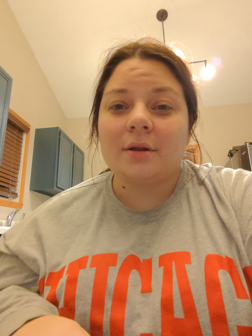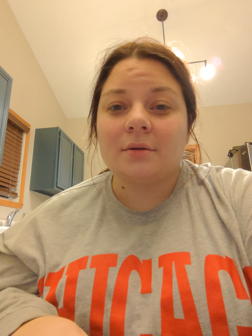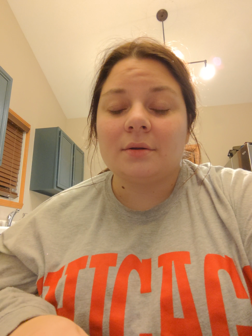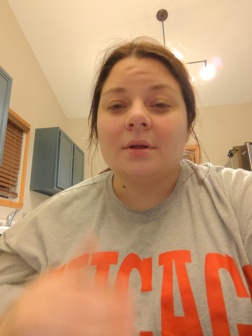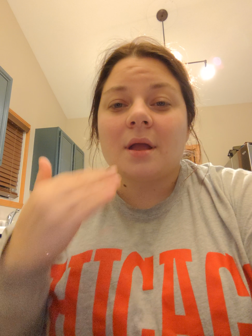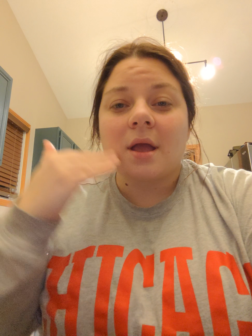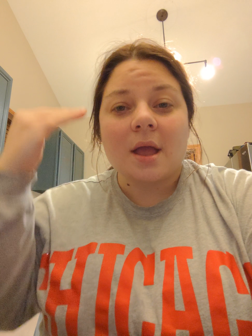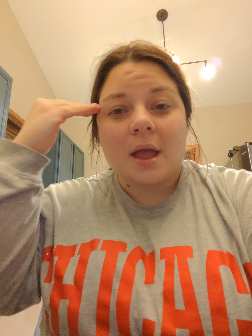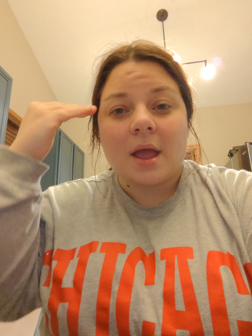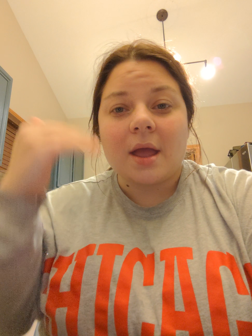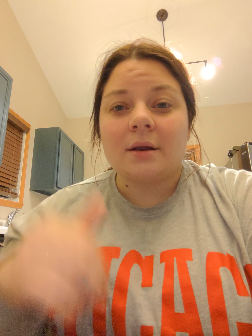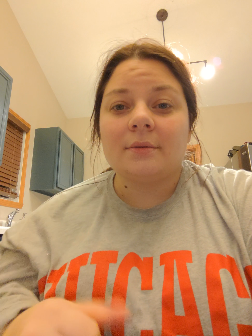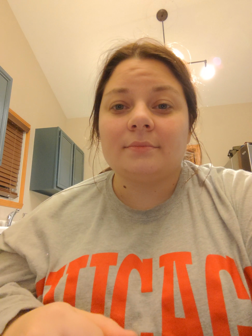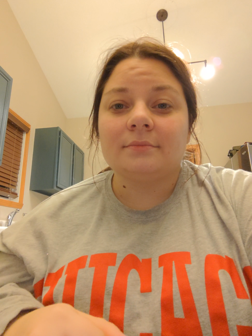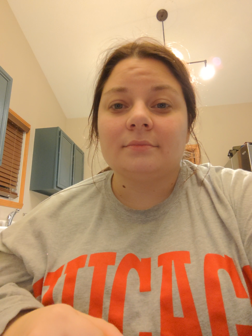head